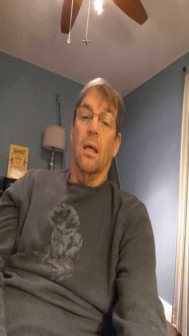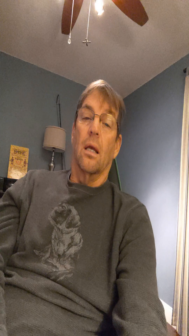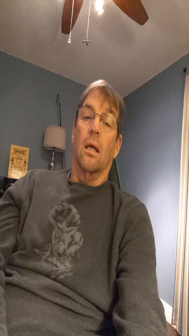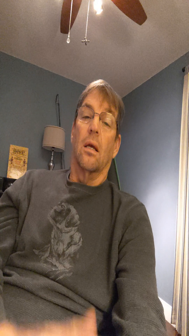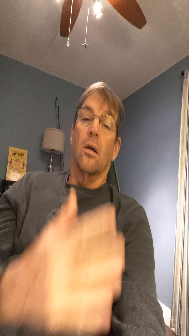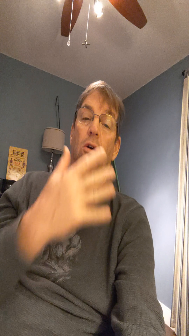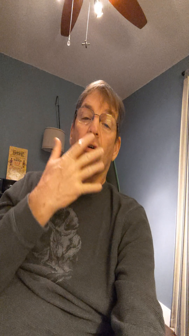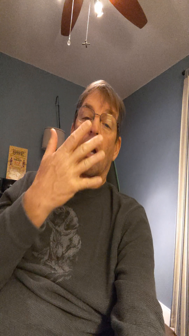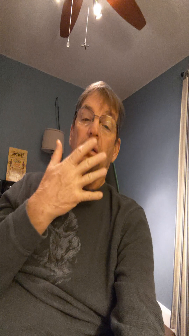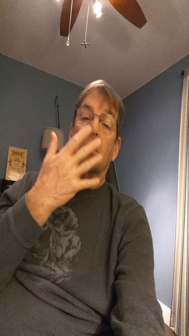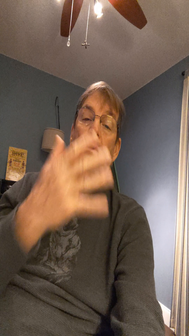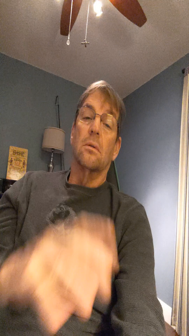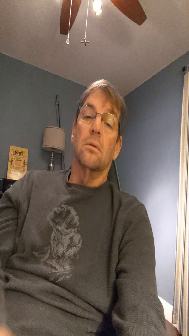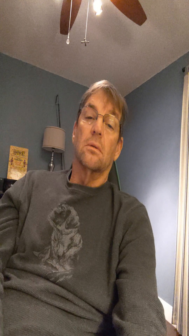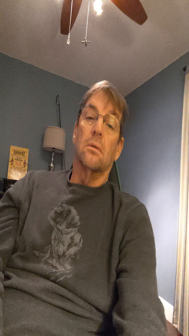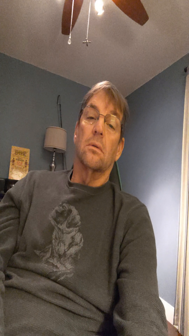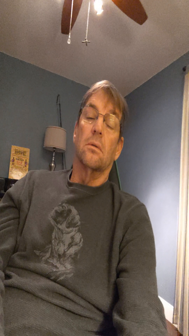grass